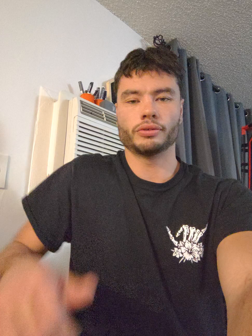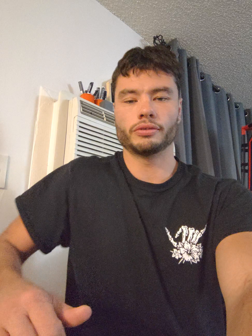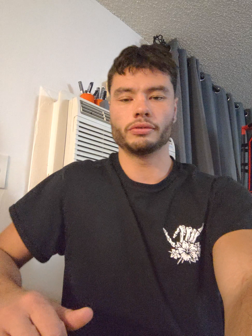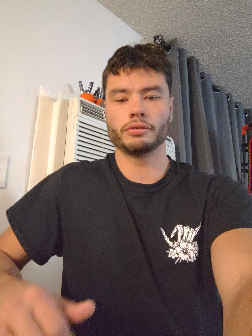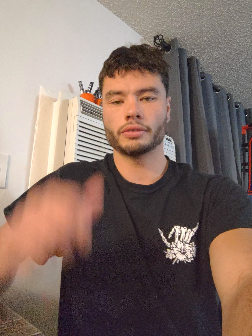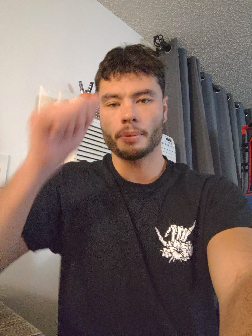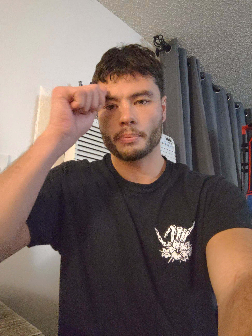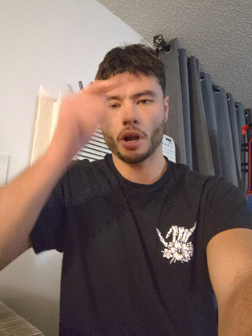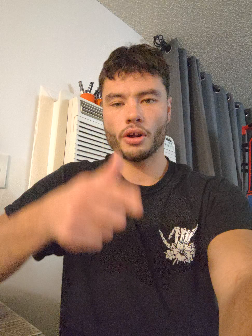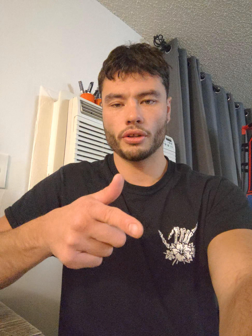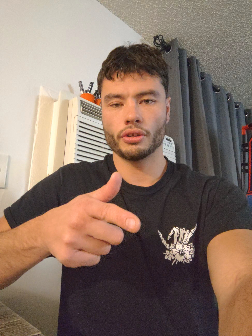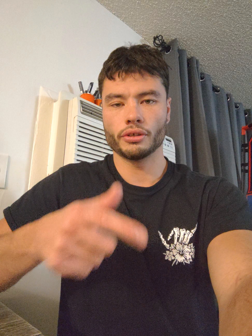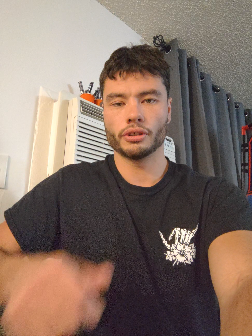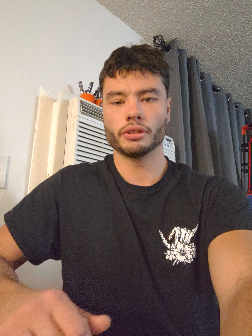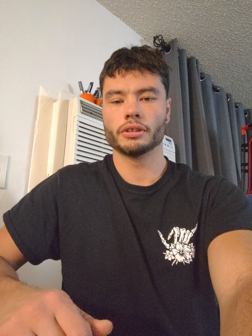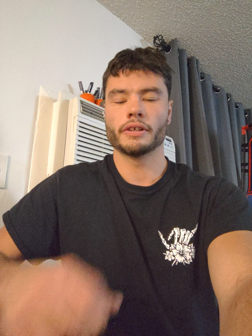brother